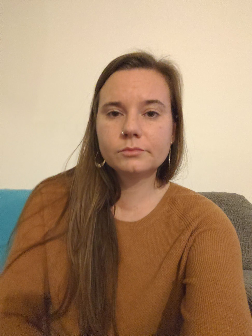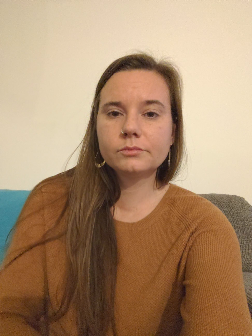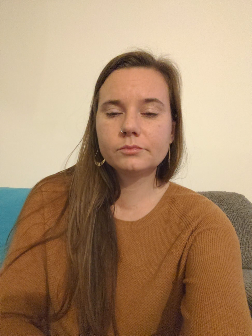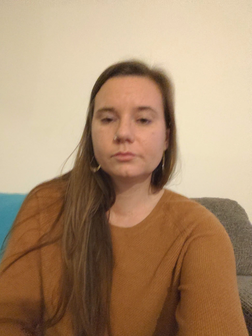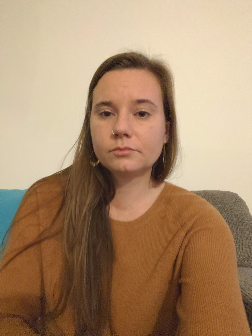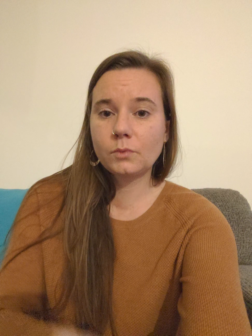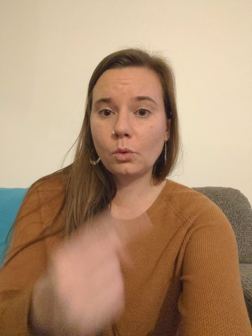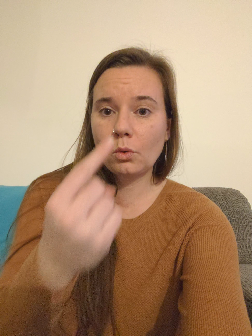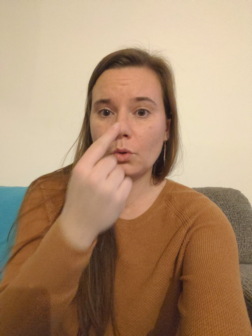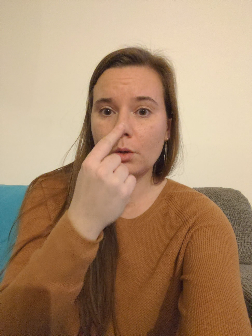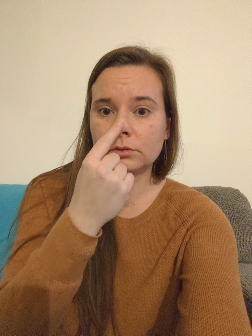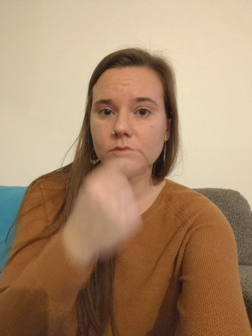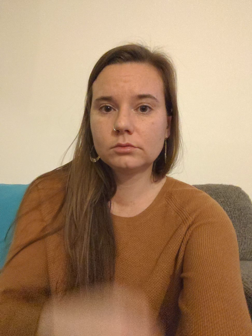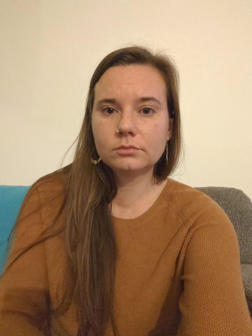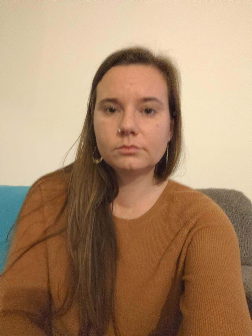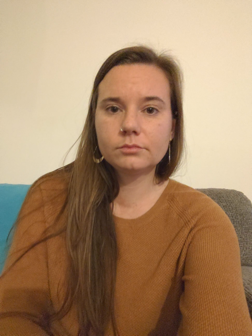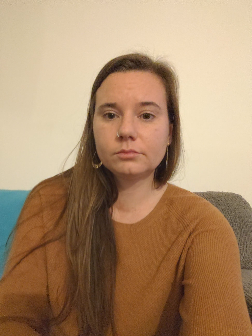nose